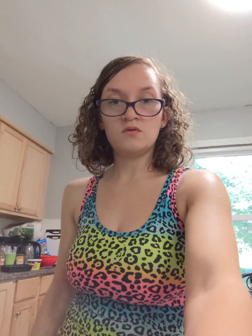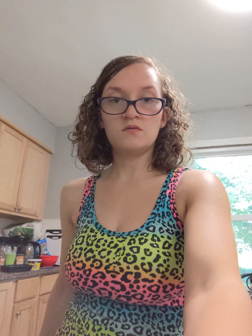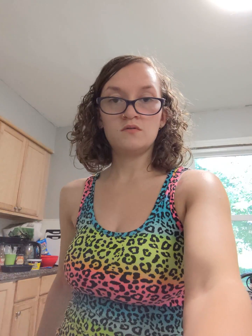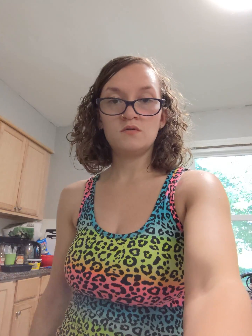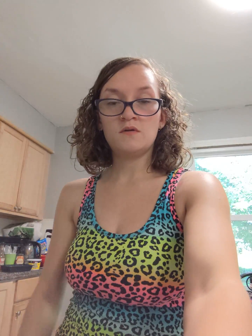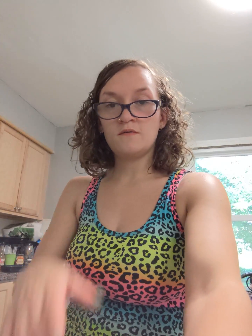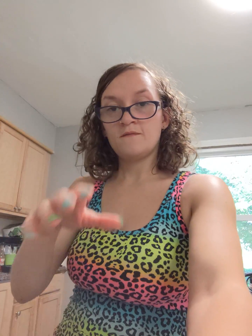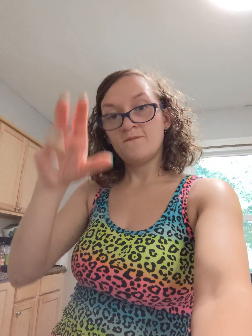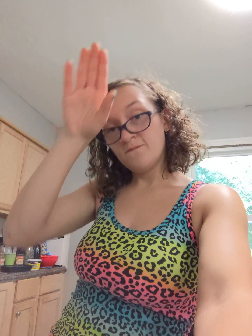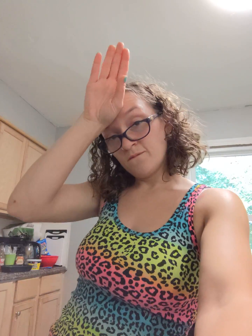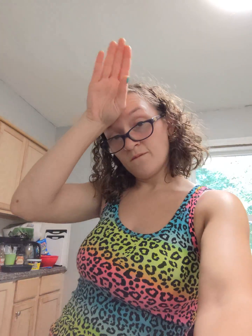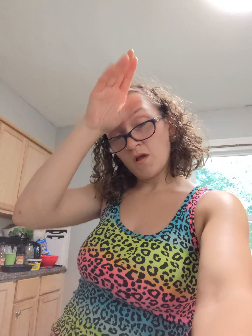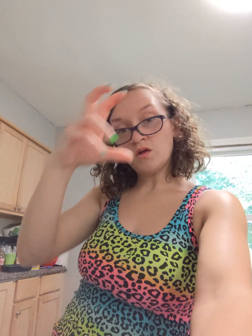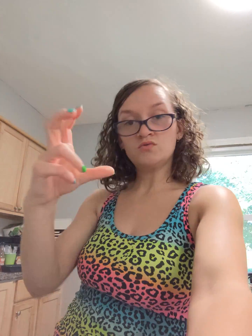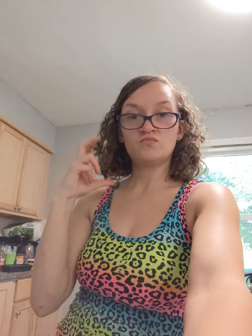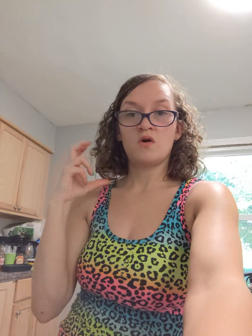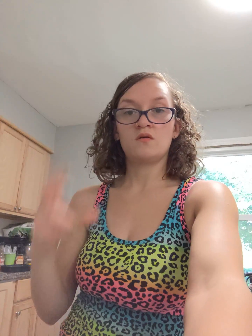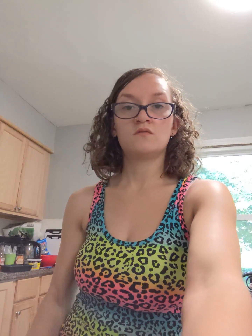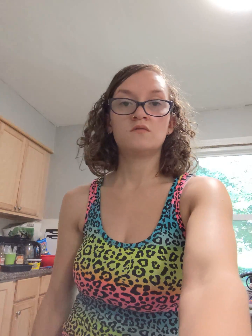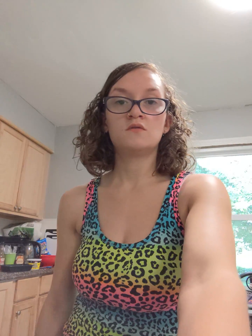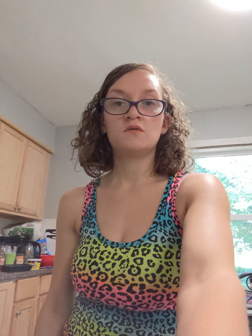fire truck